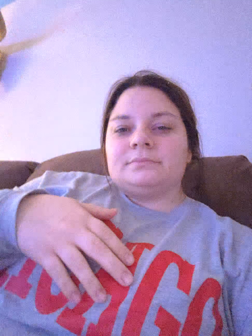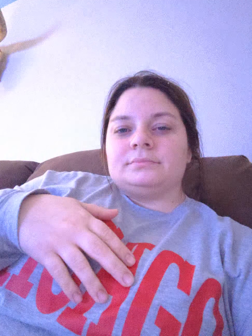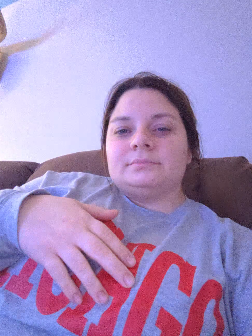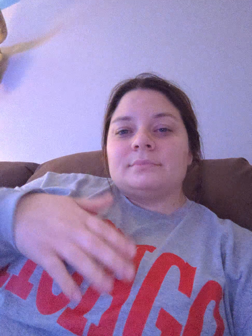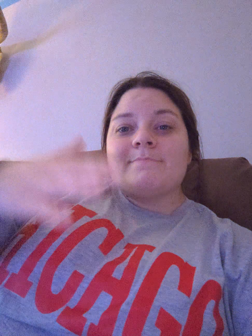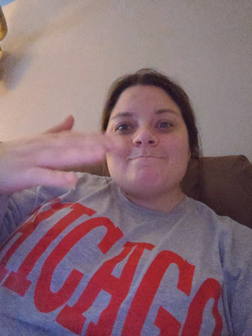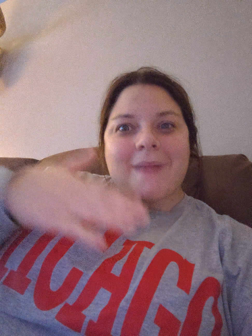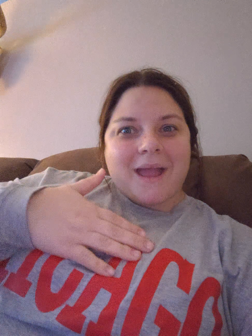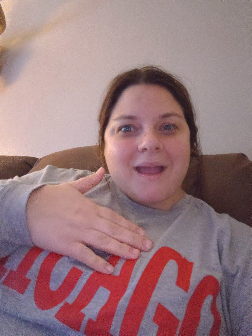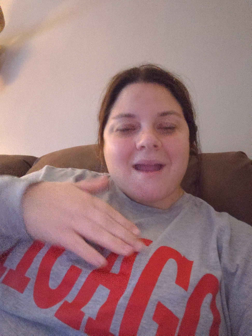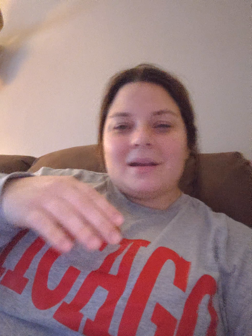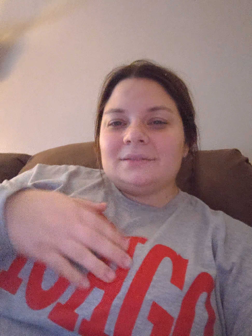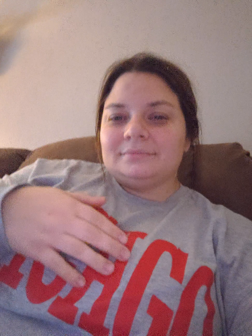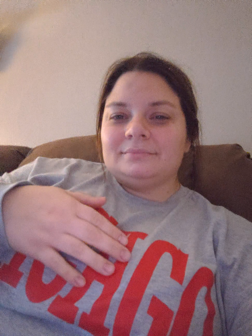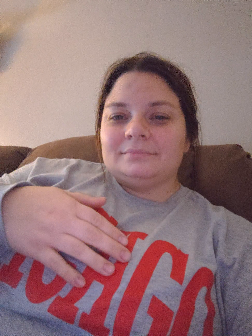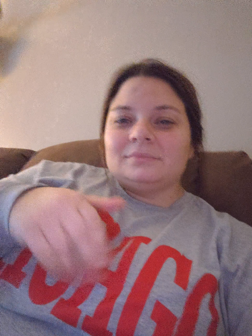my